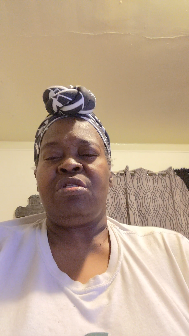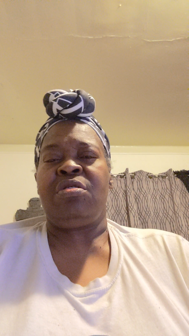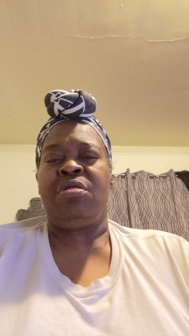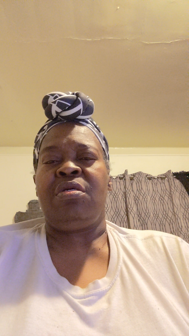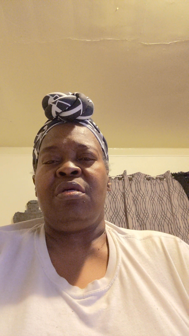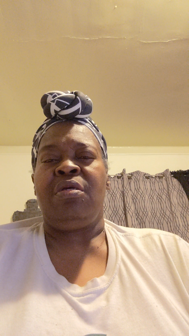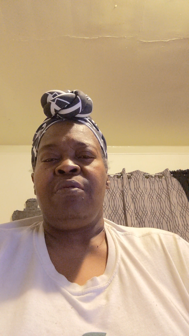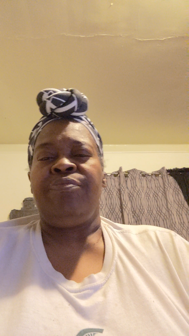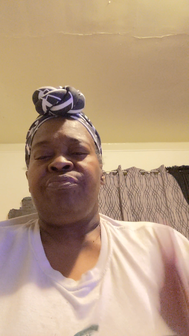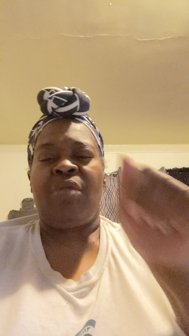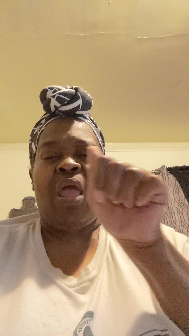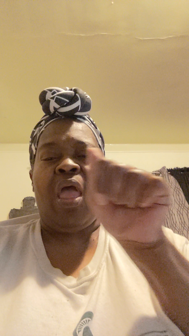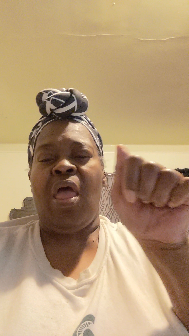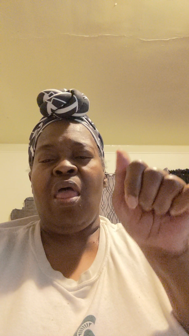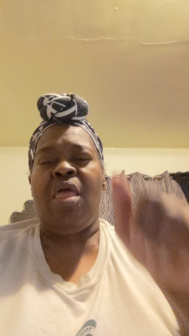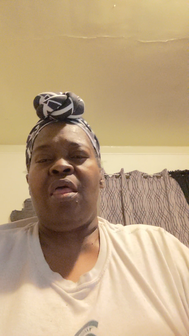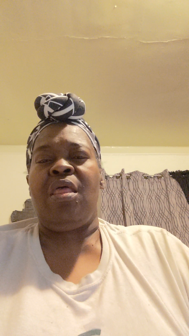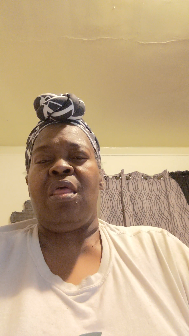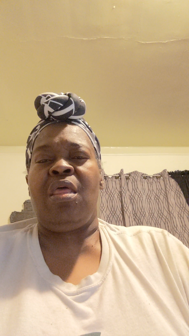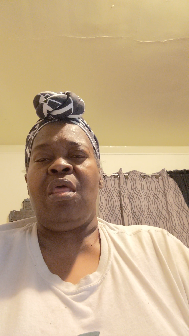a